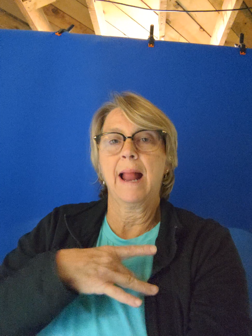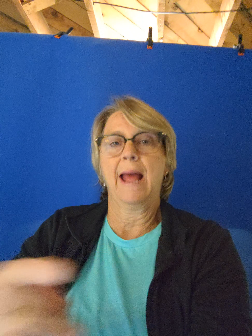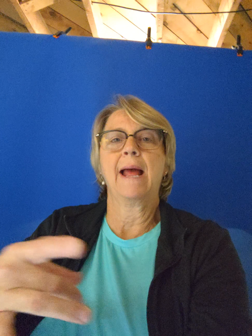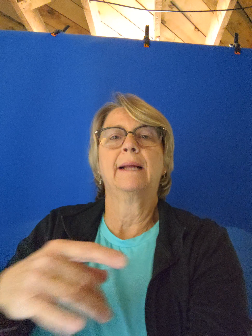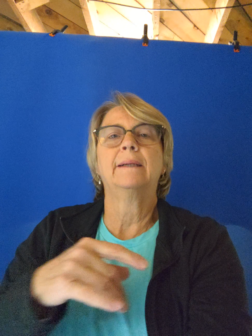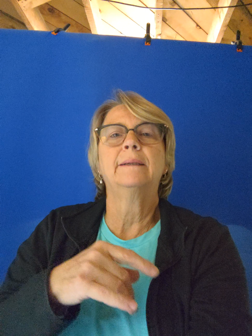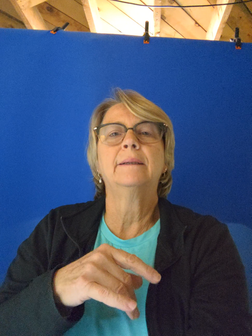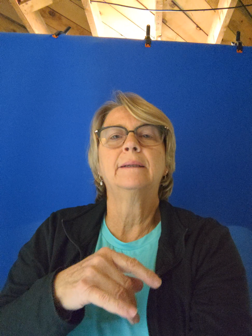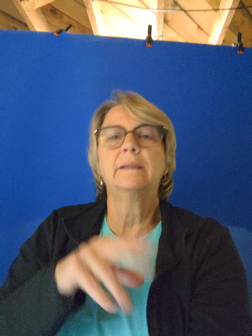like